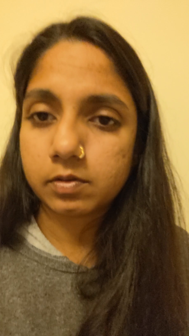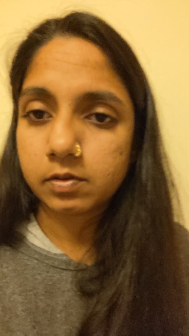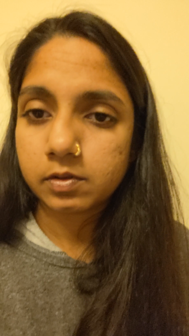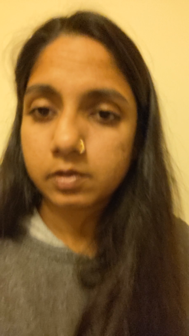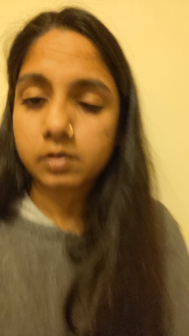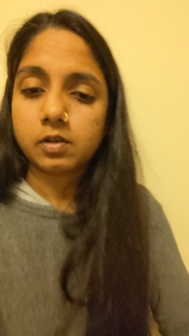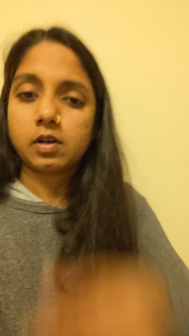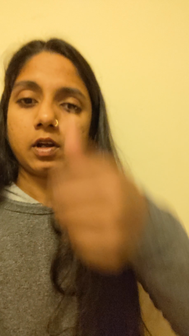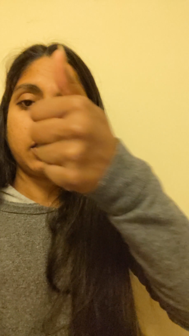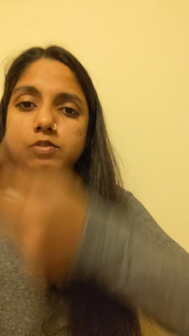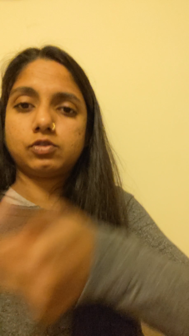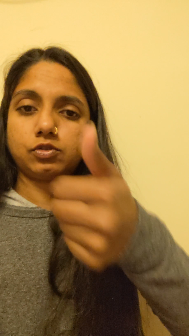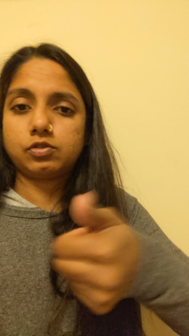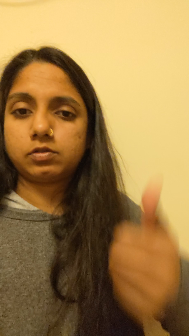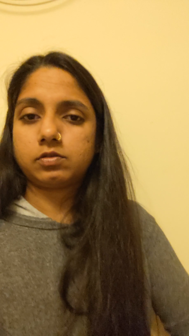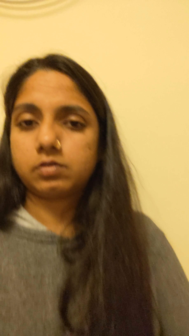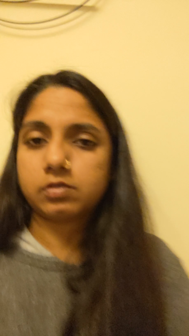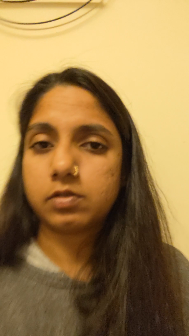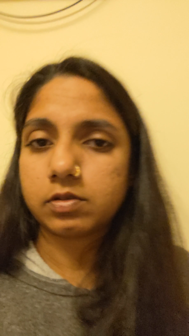each